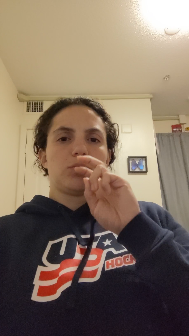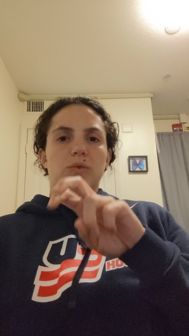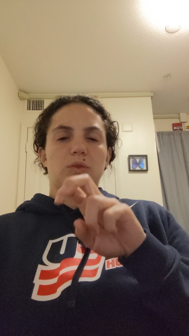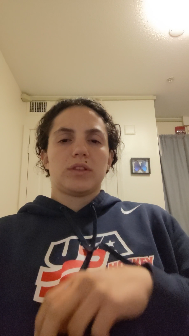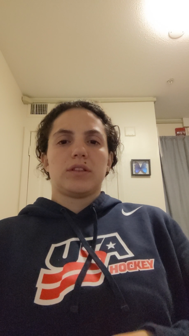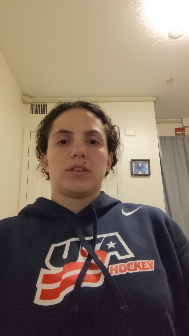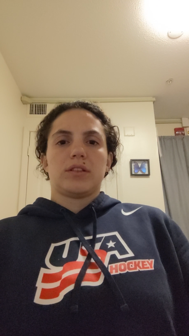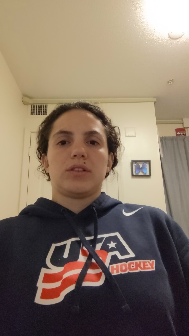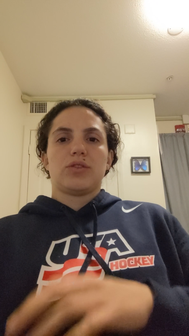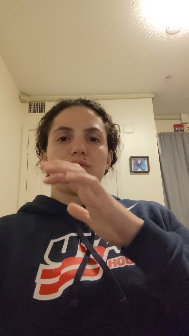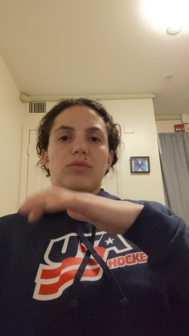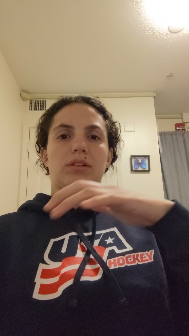grapes